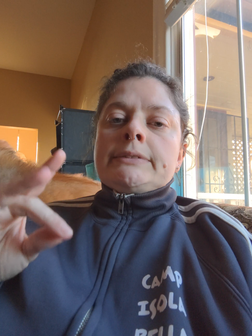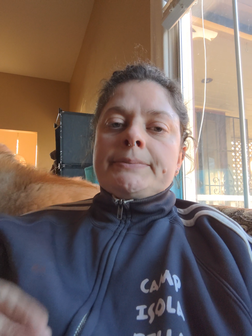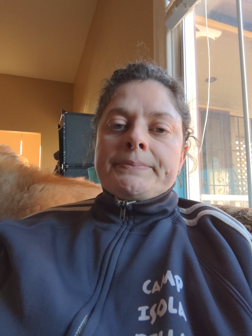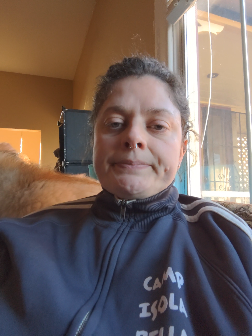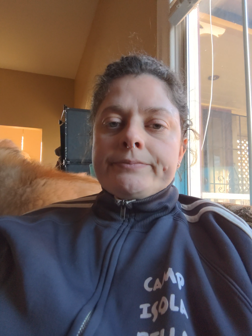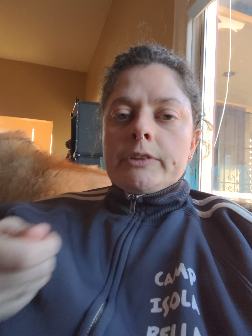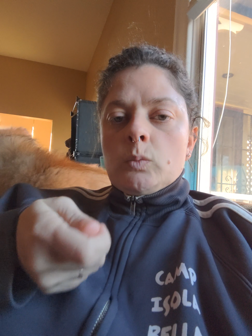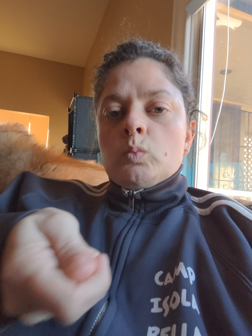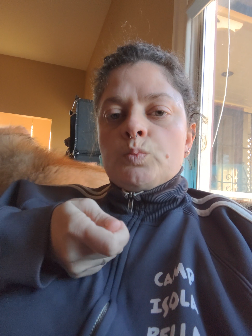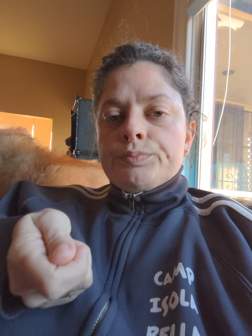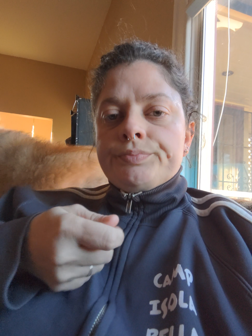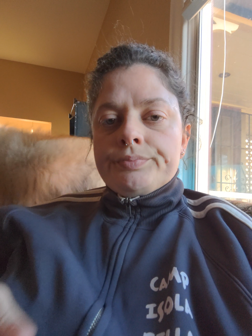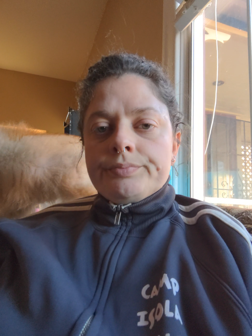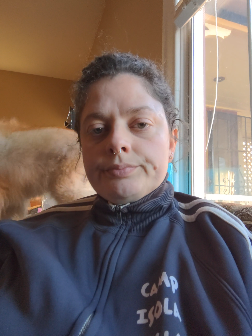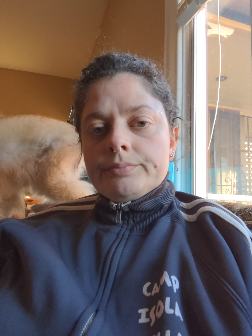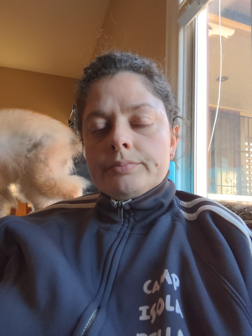vacuum